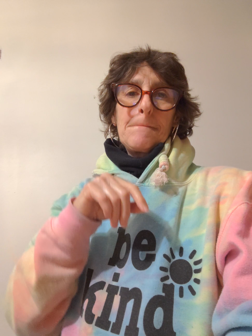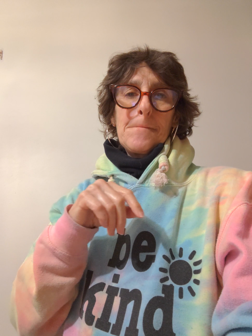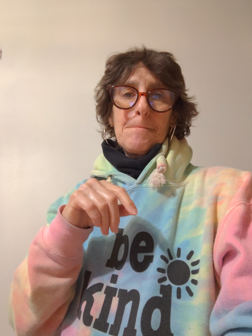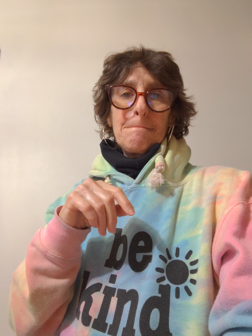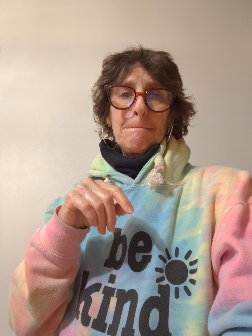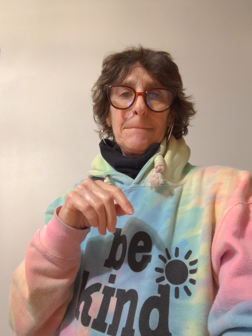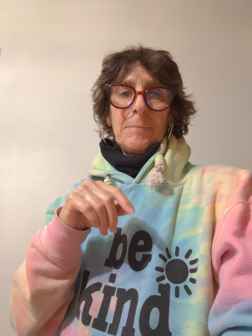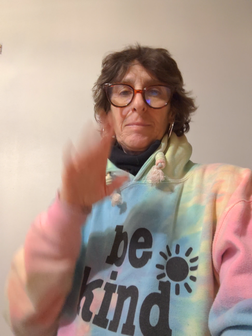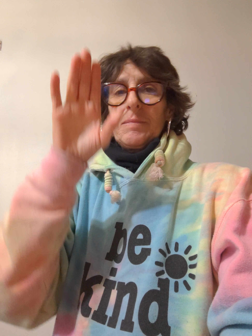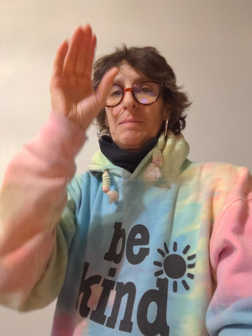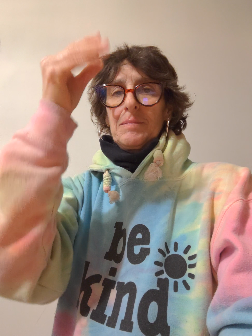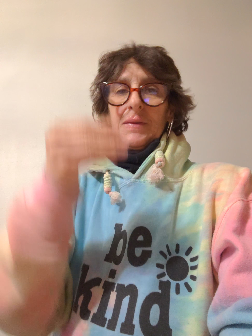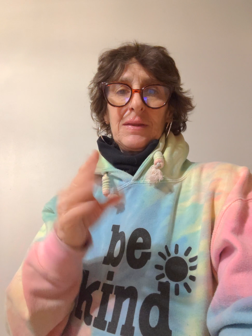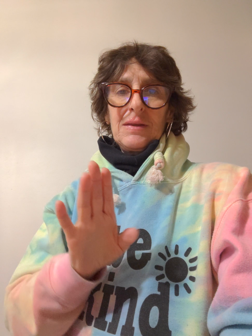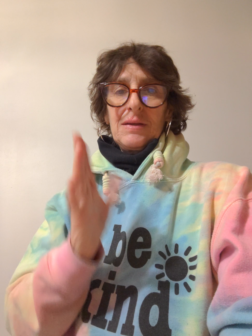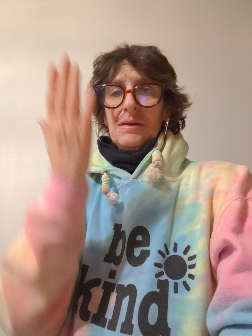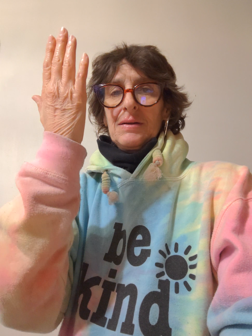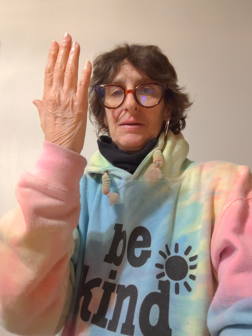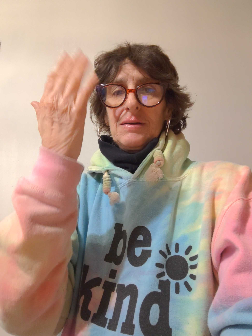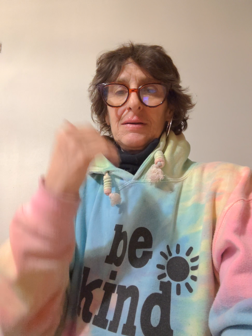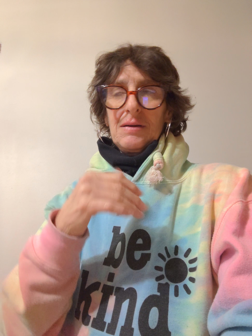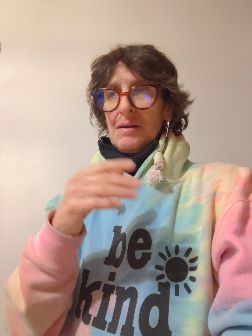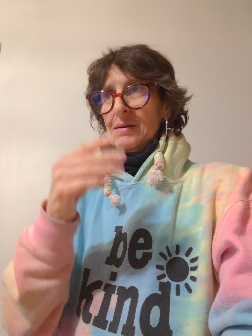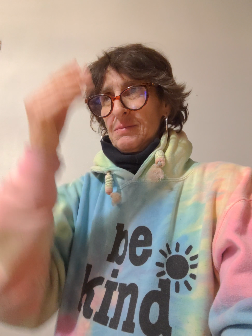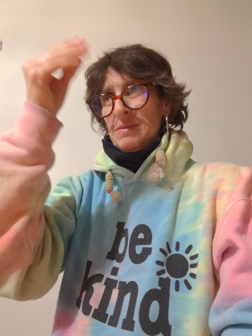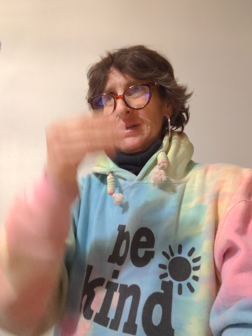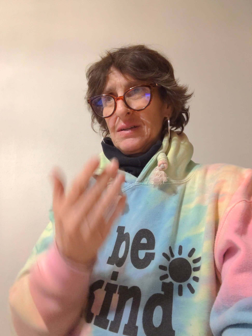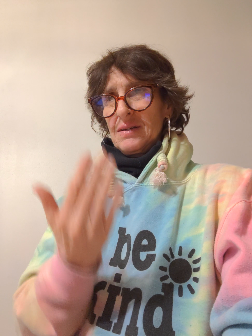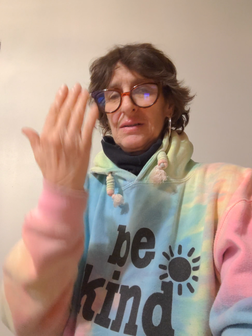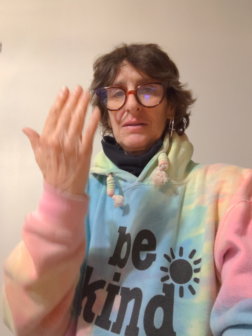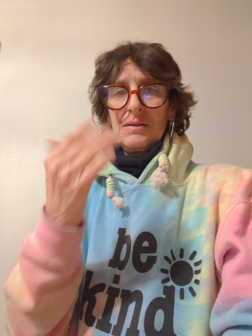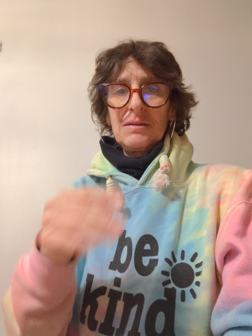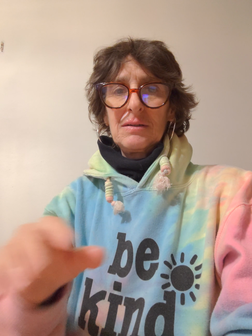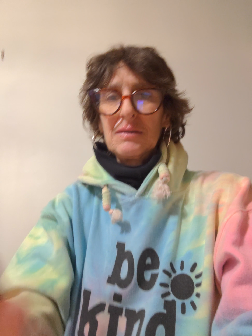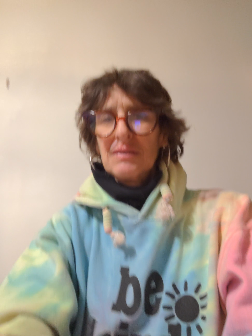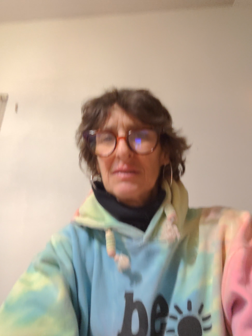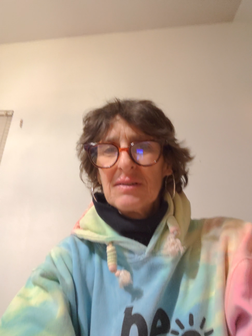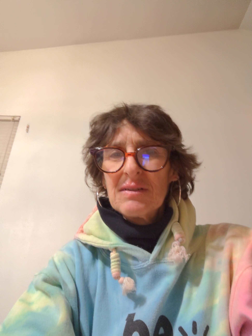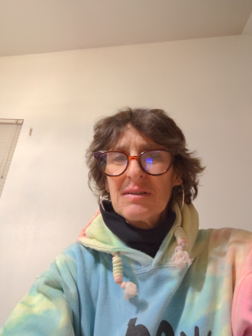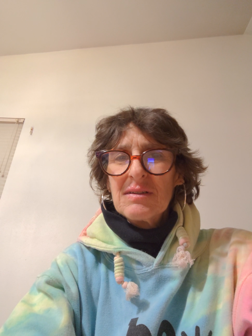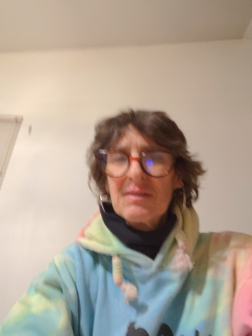mitten